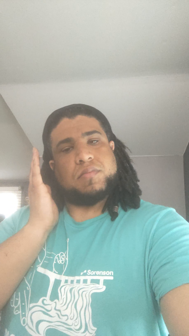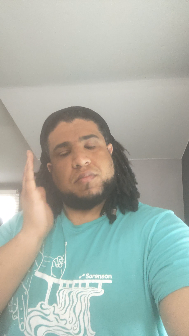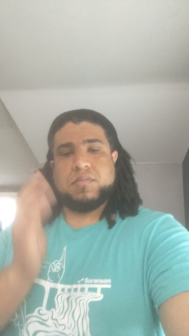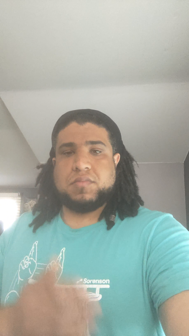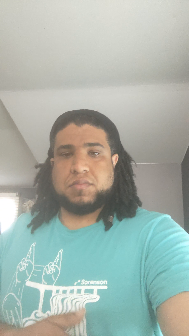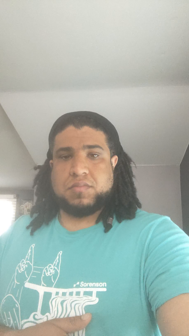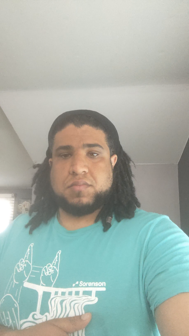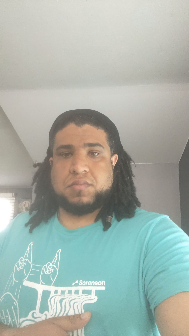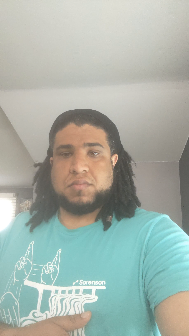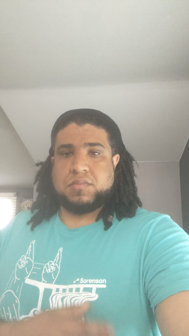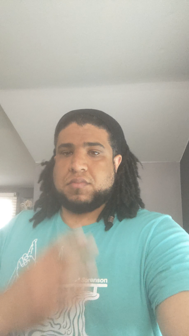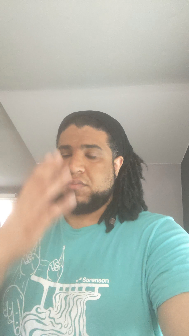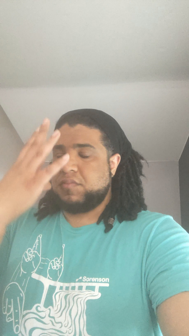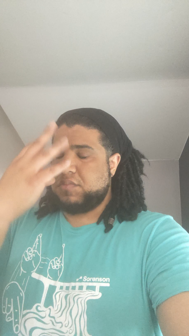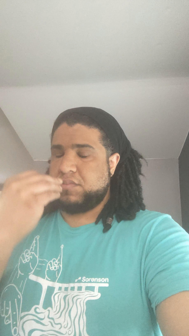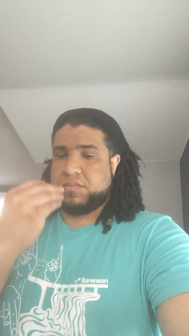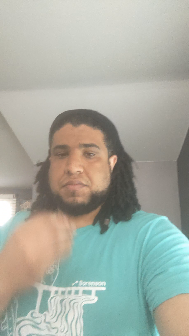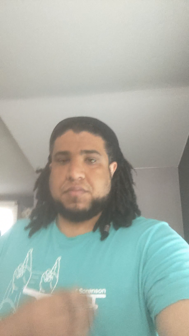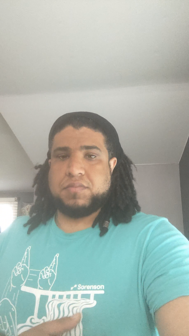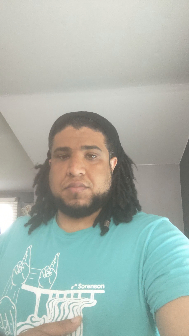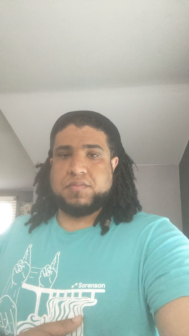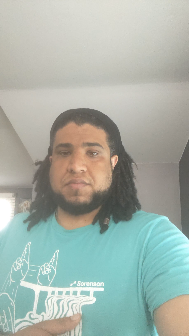asleep